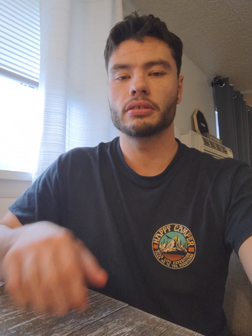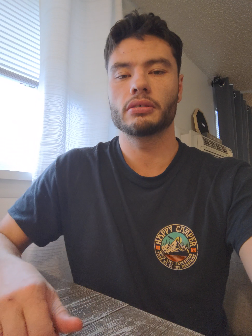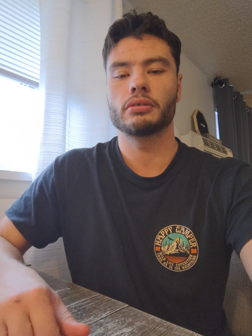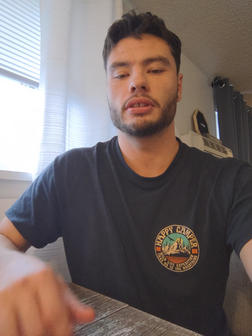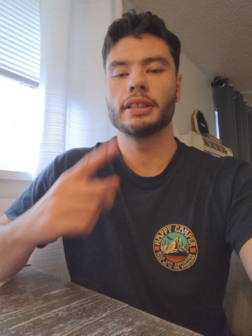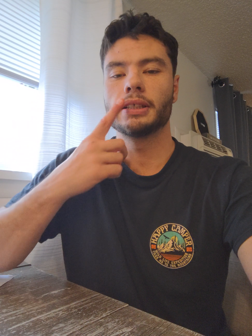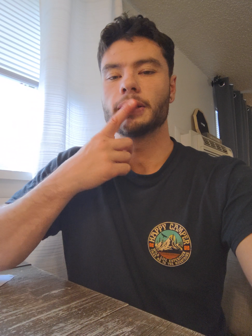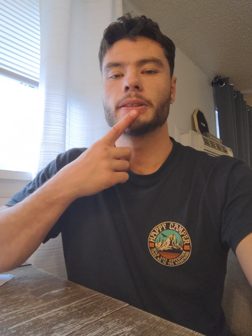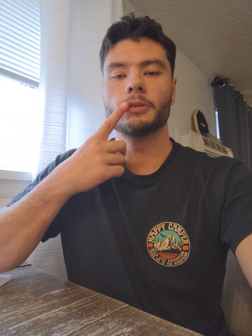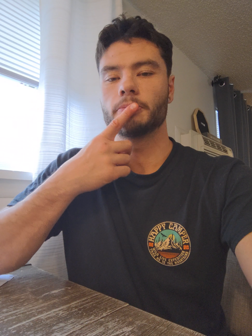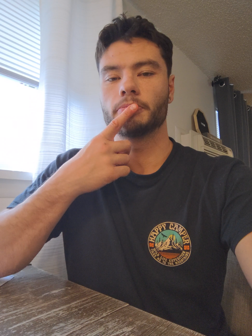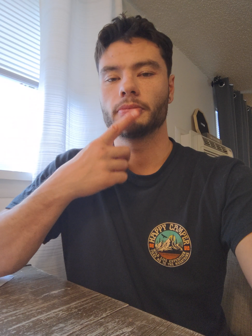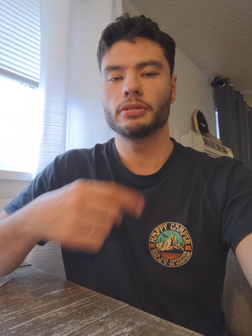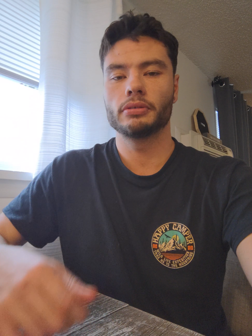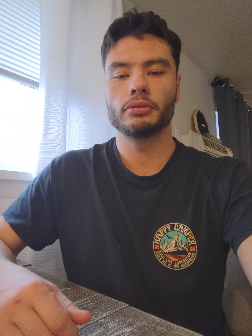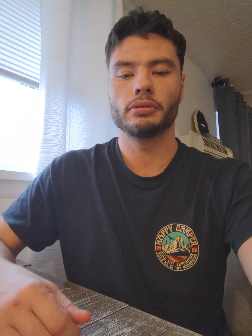lips